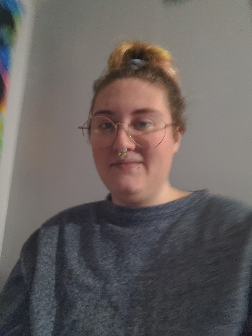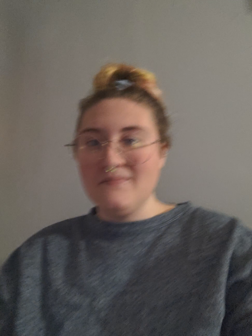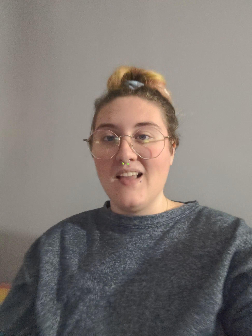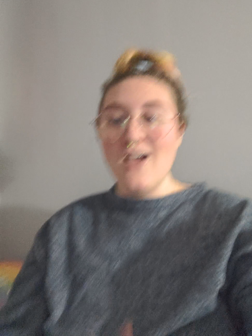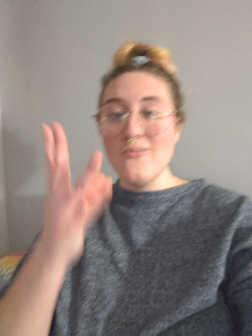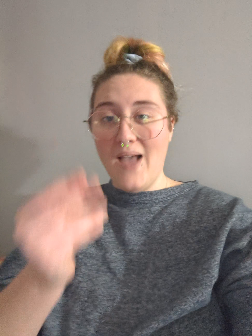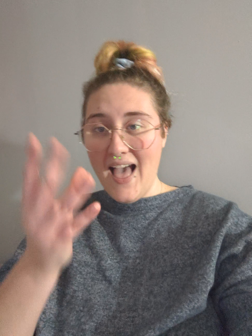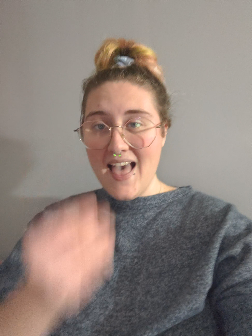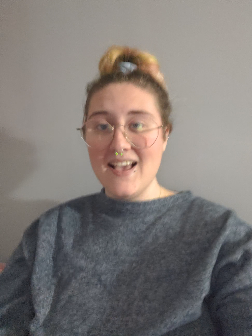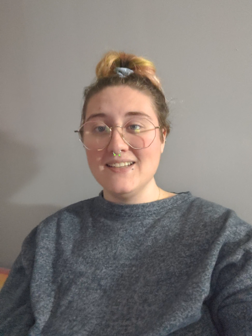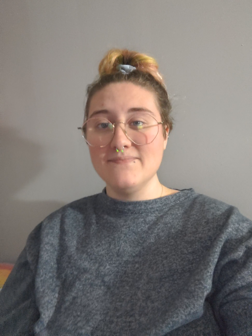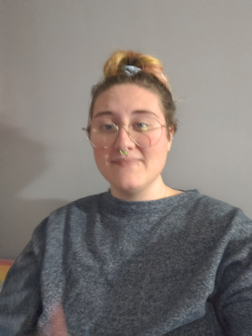wet